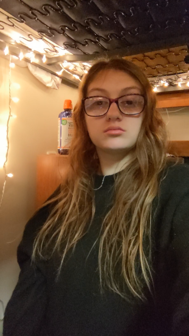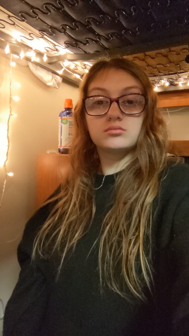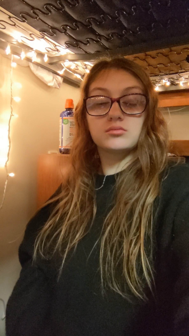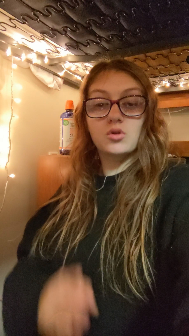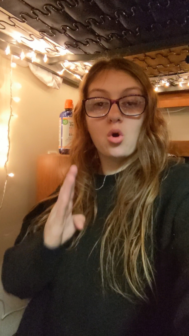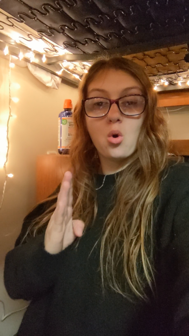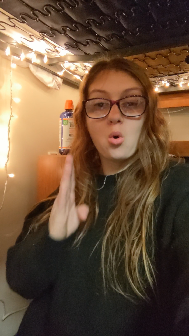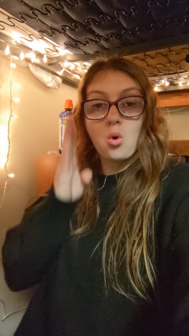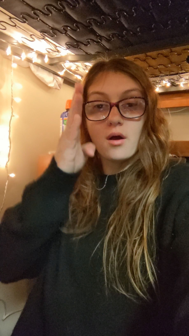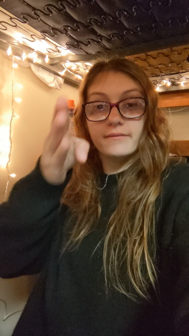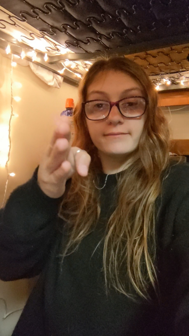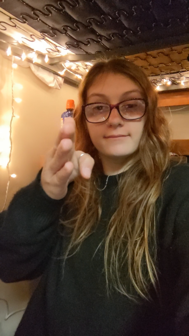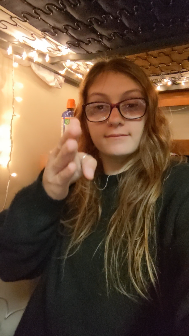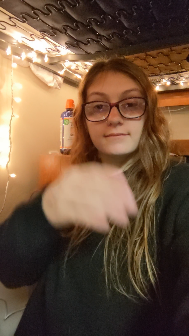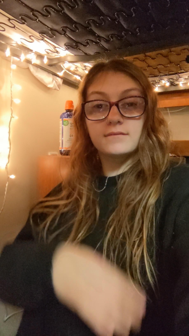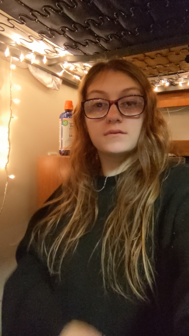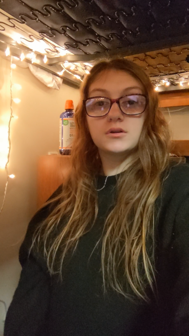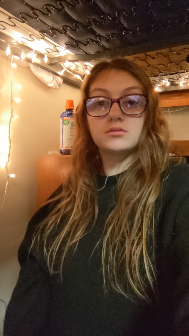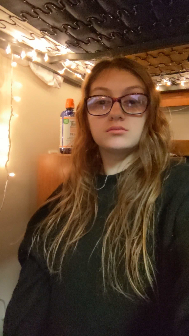over